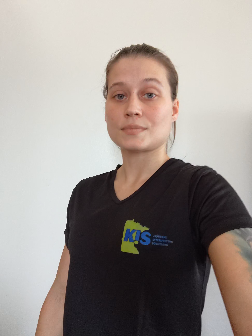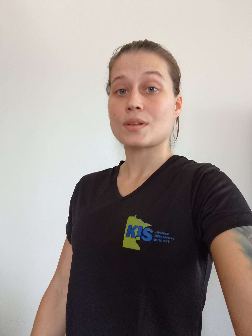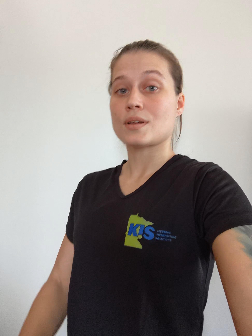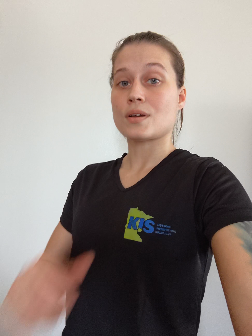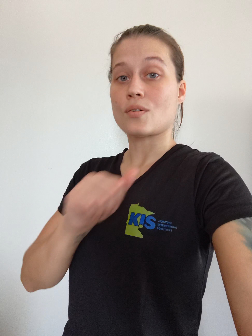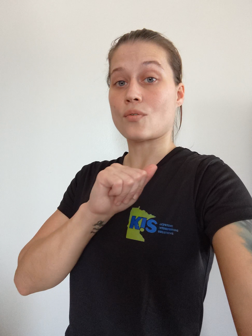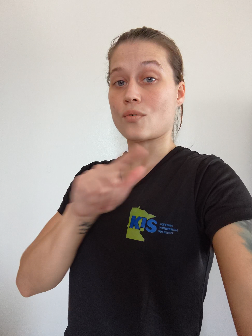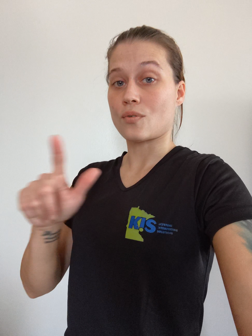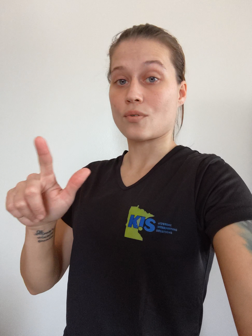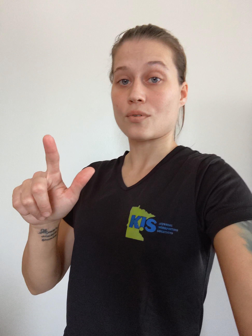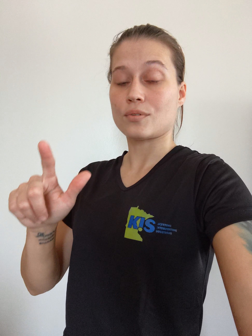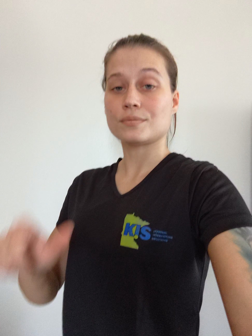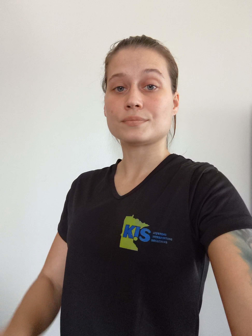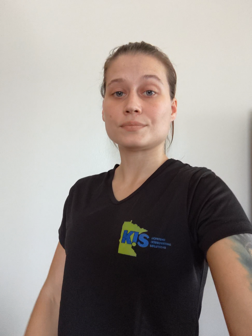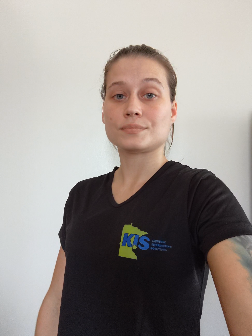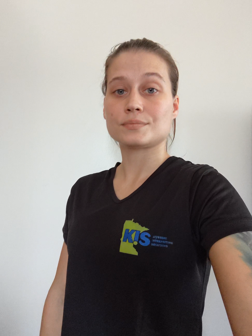all